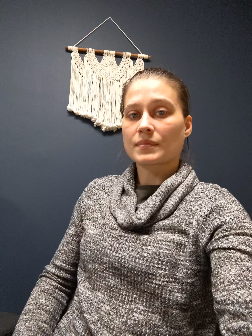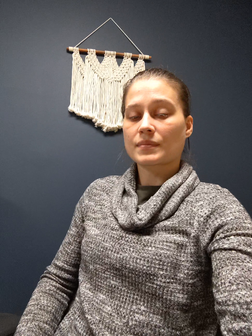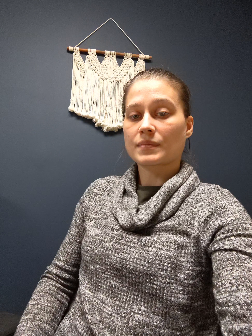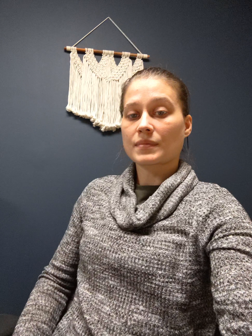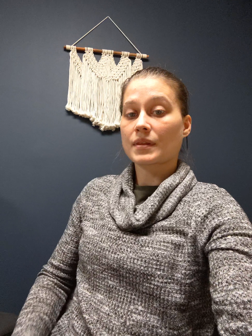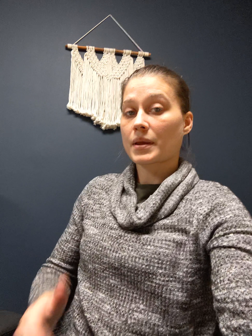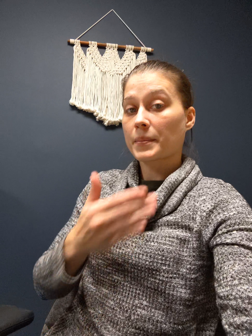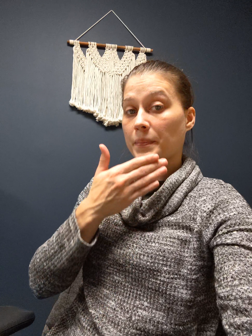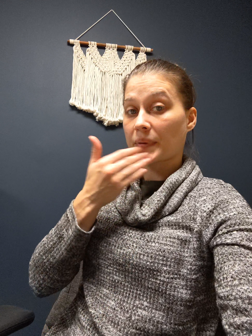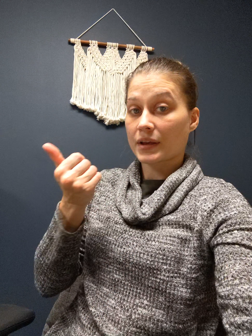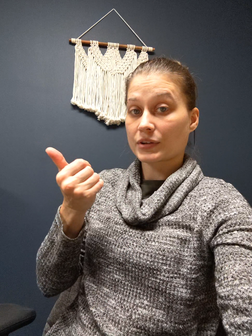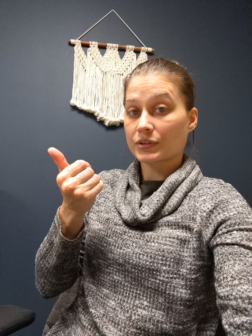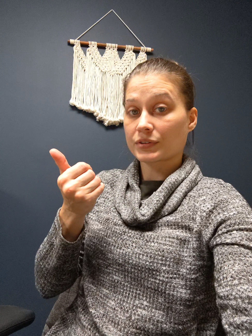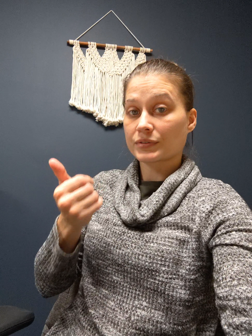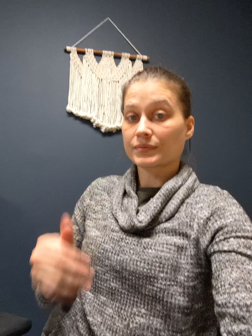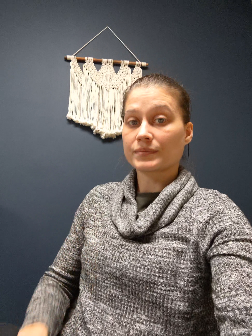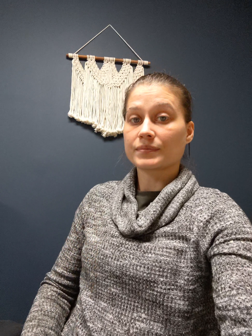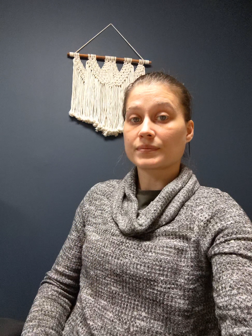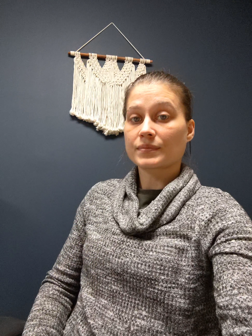better